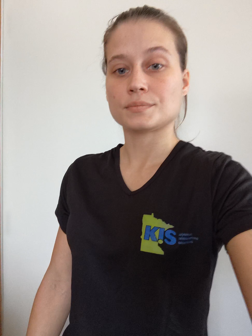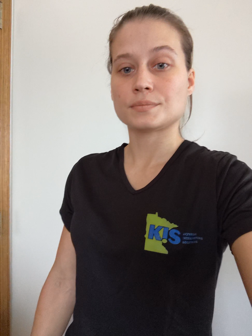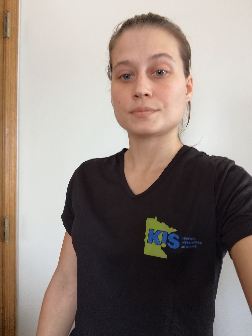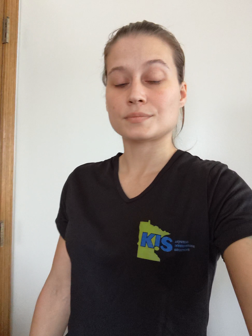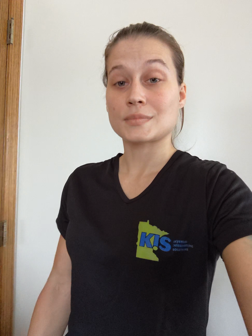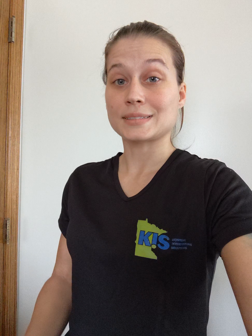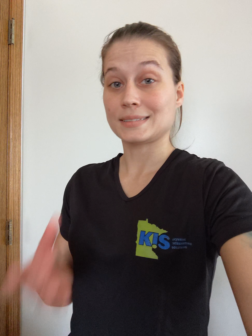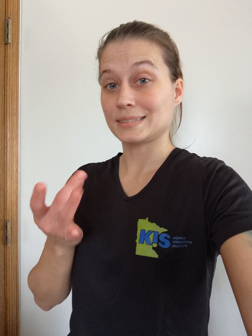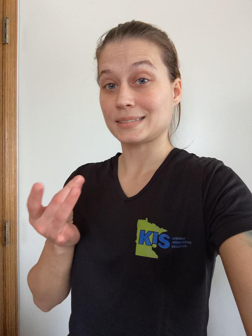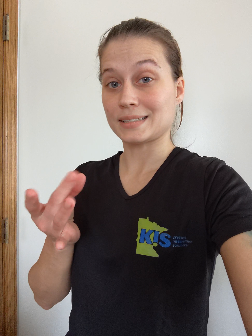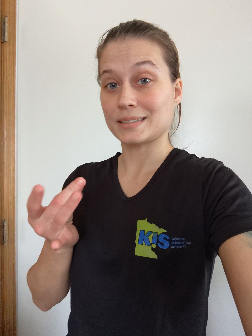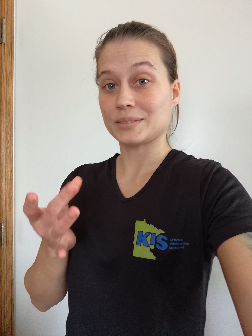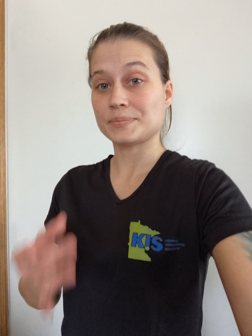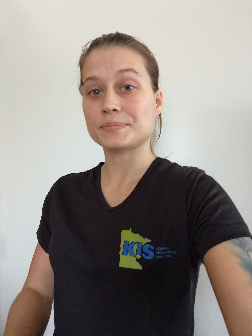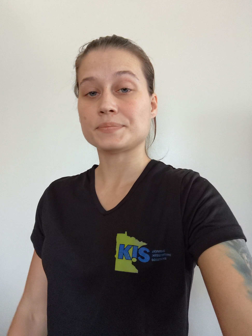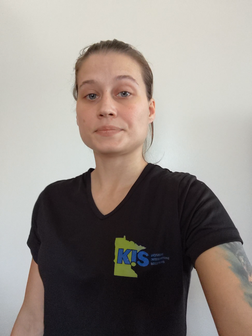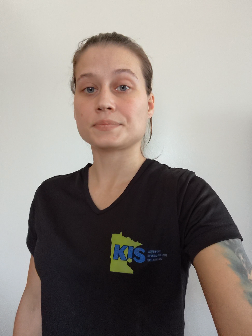sticky